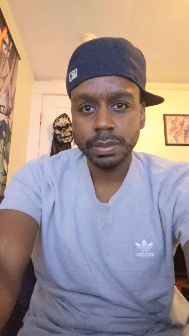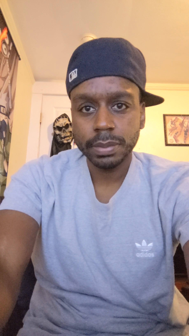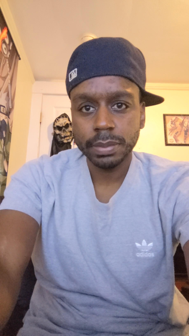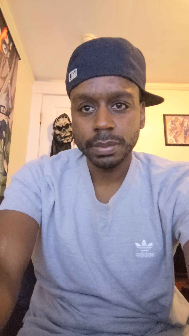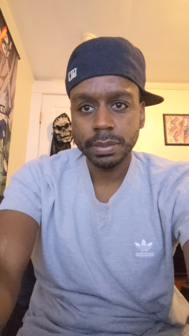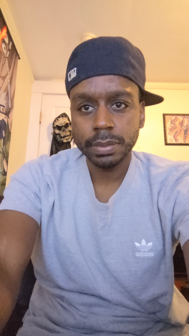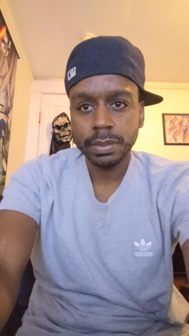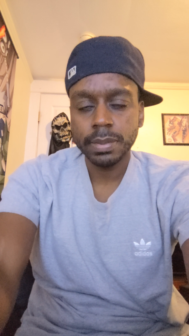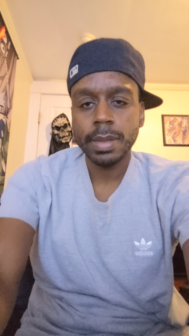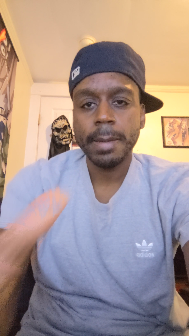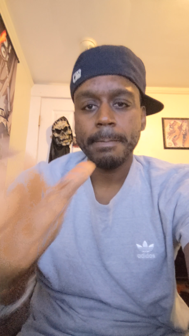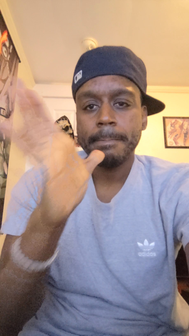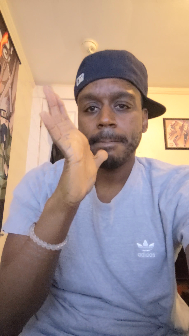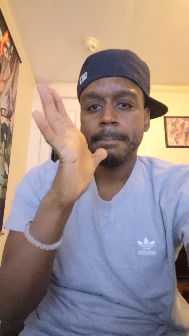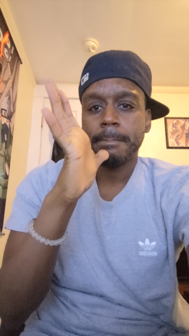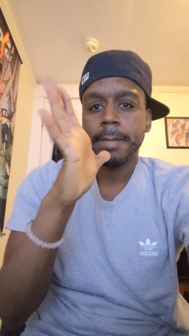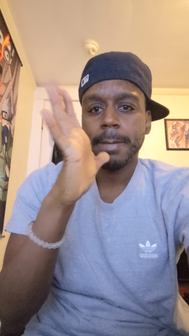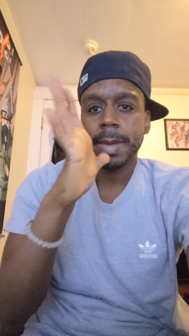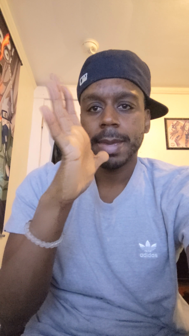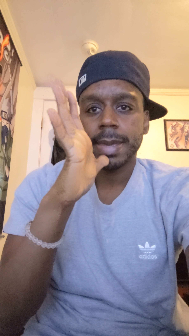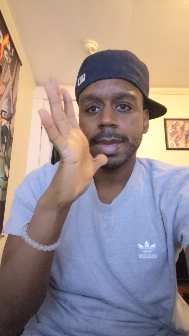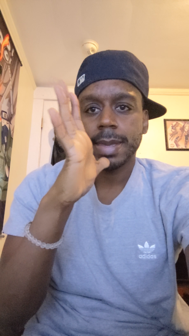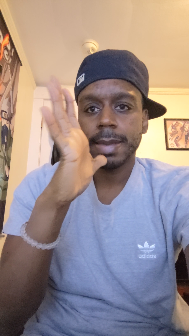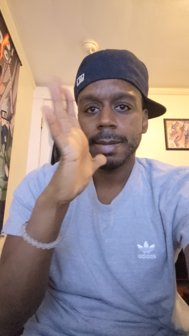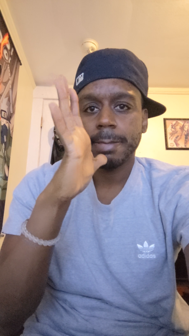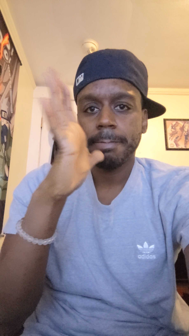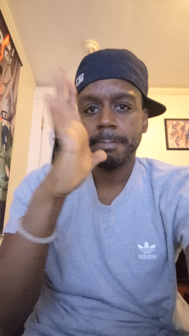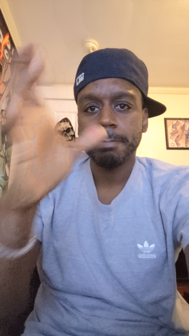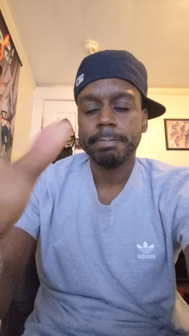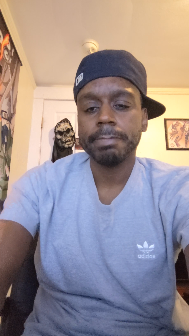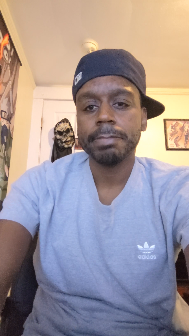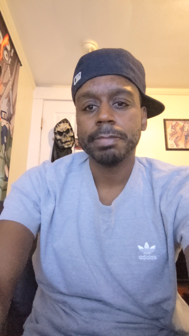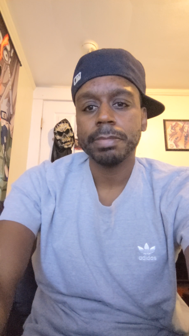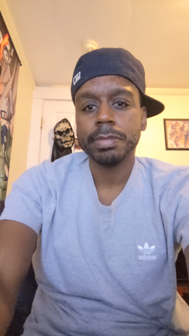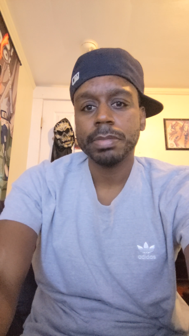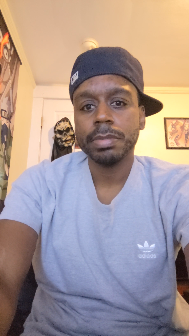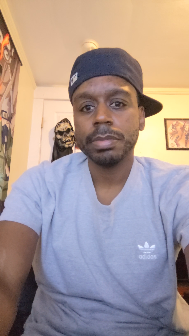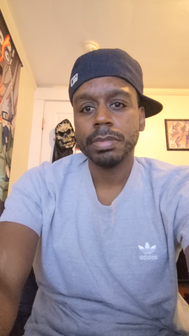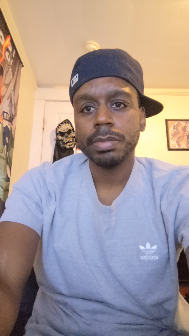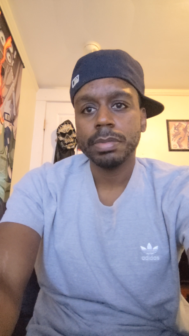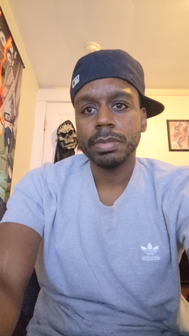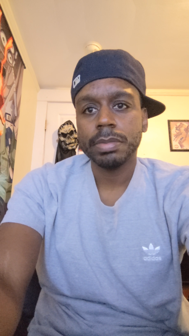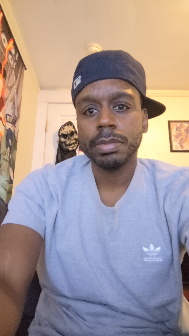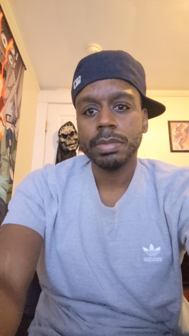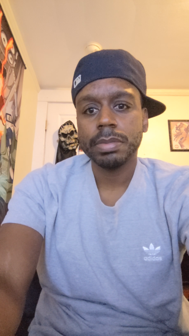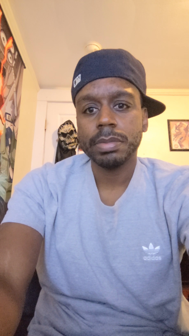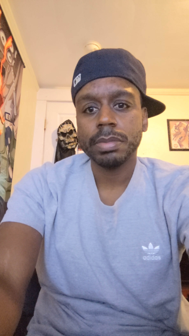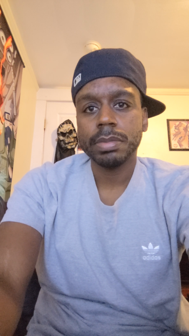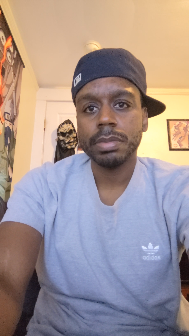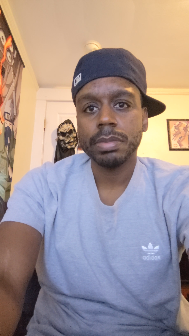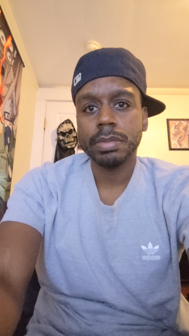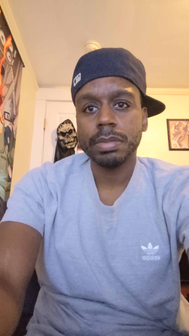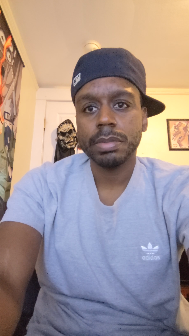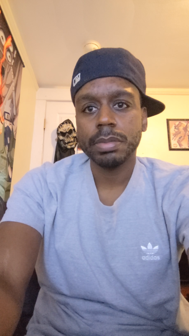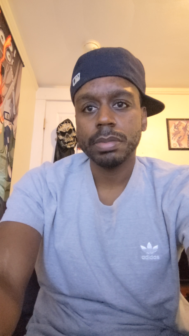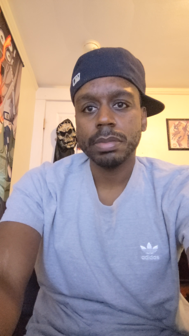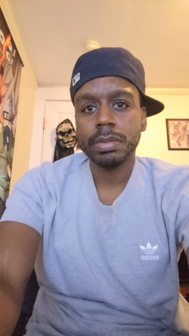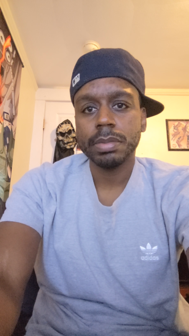mommy